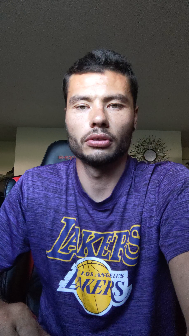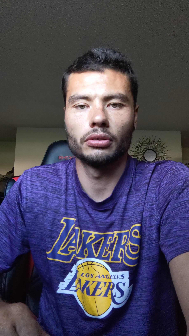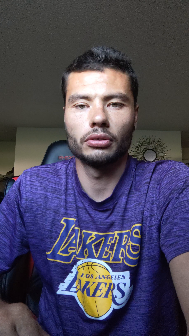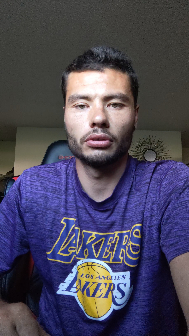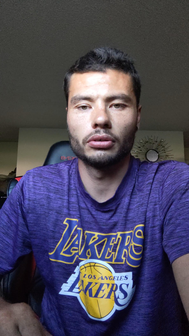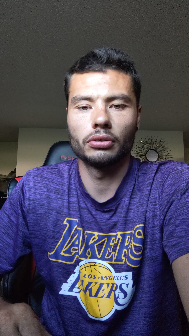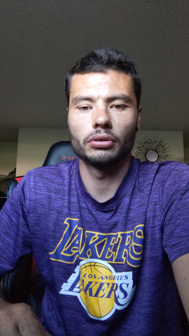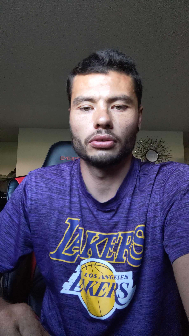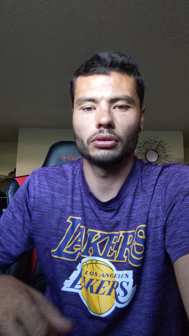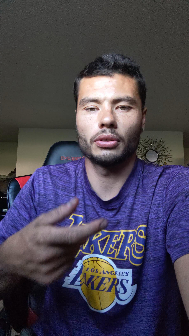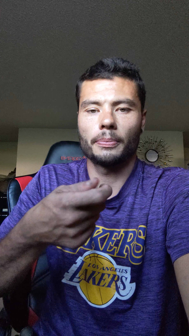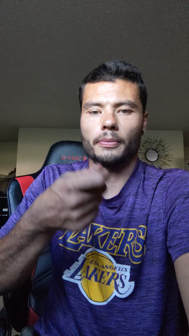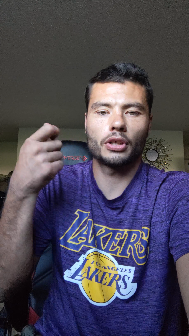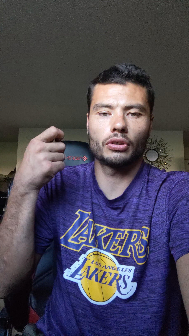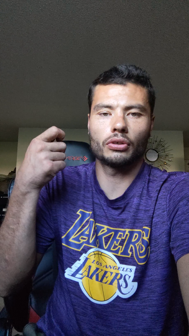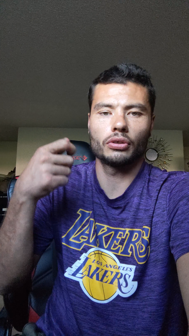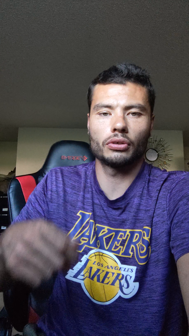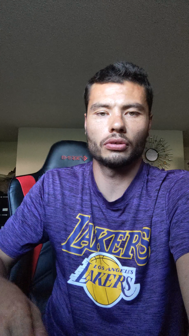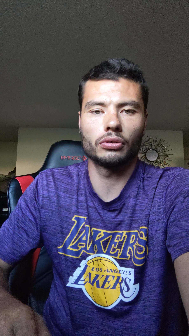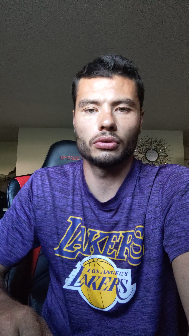pull